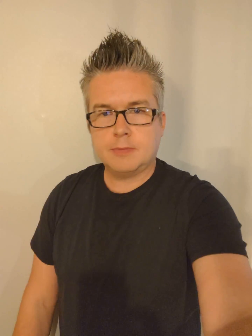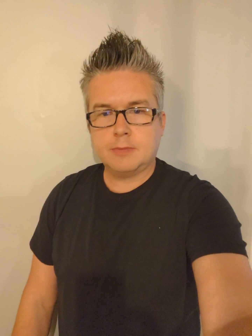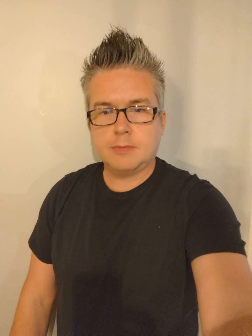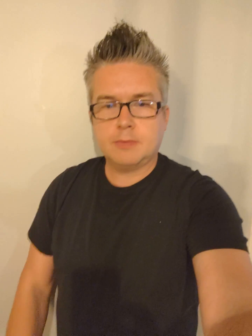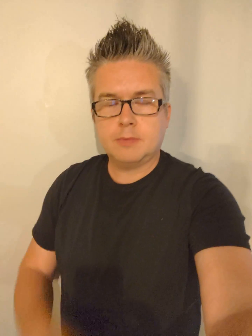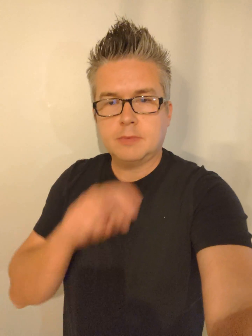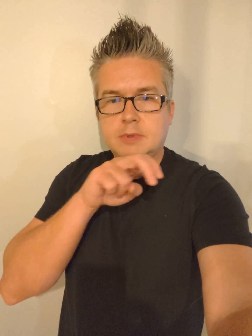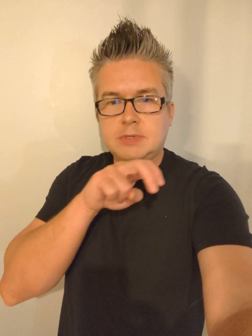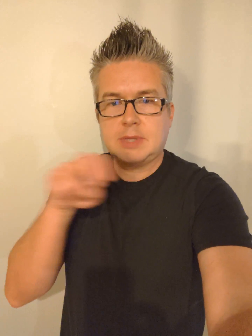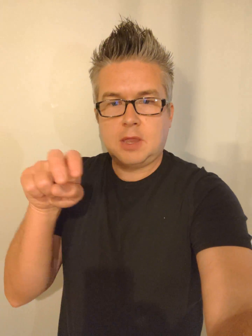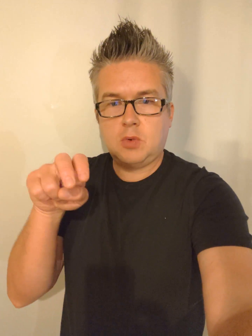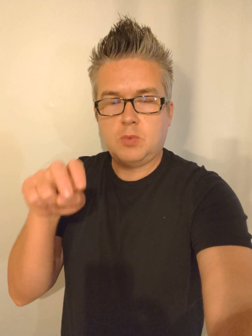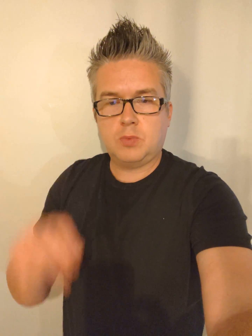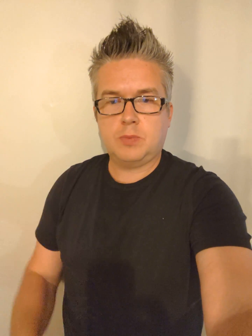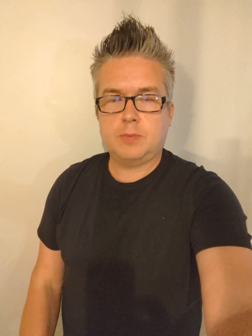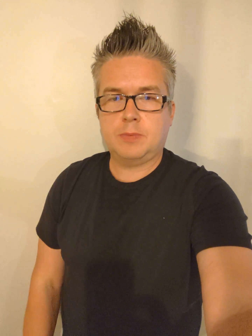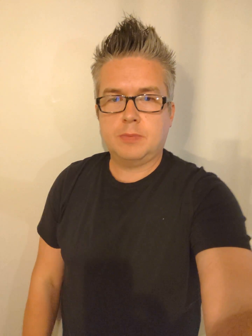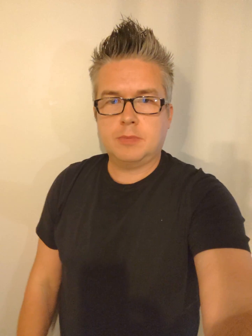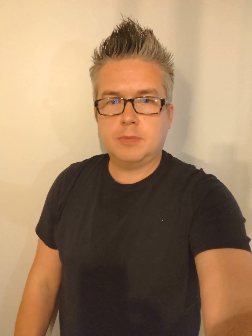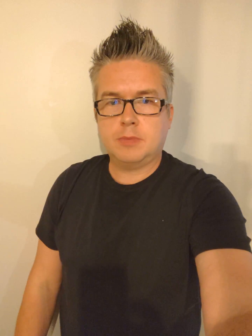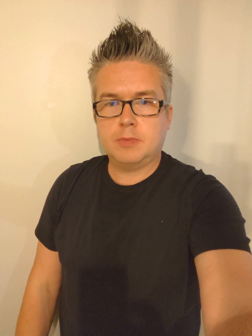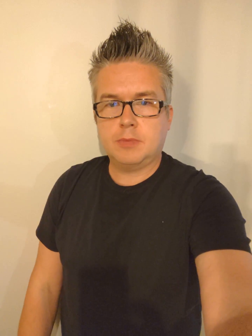couch